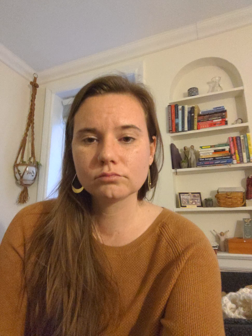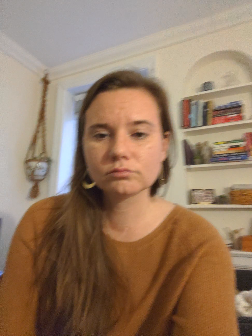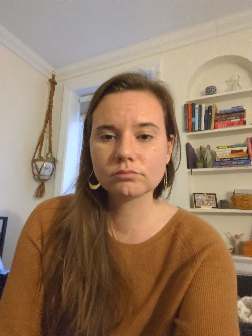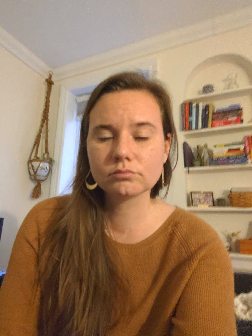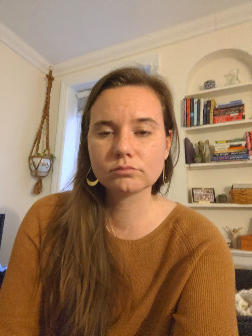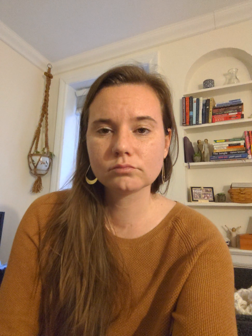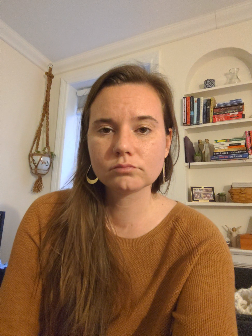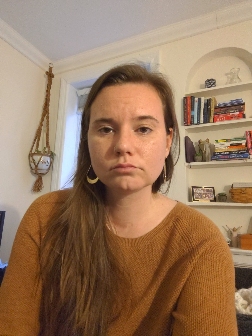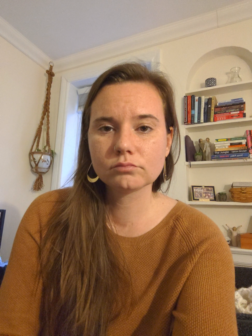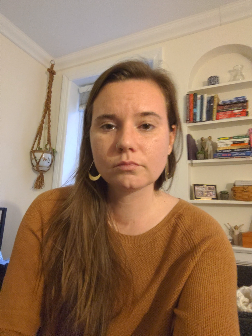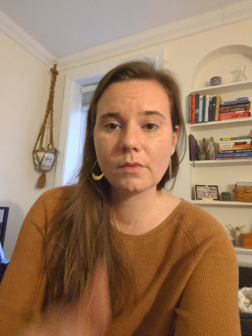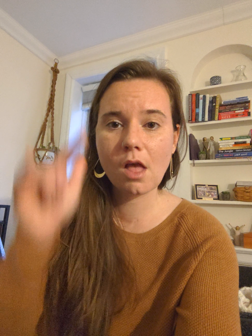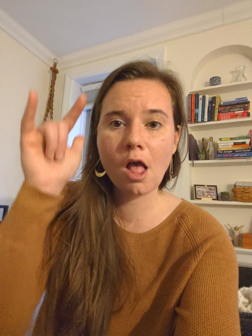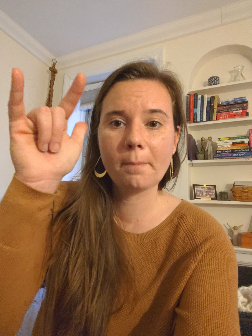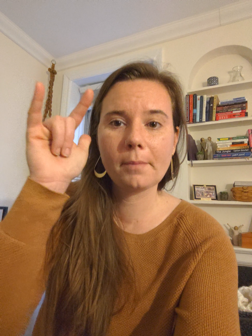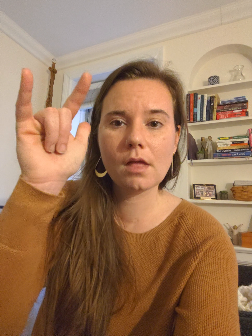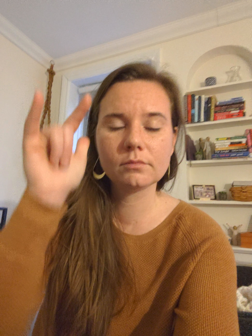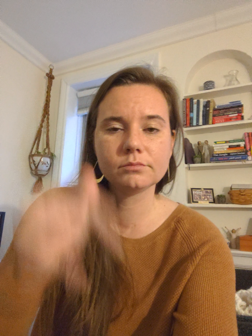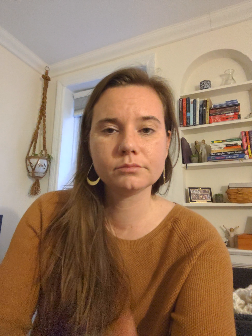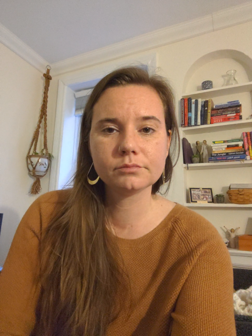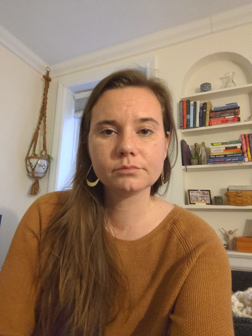airplane